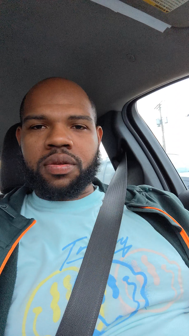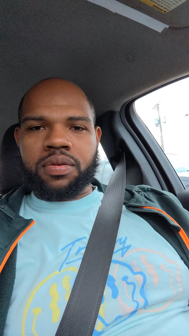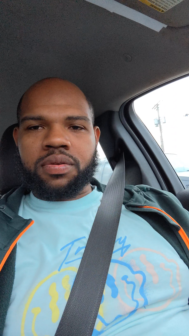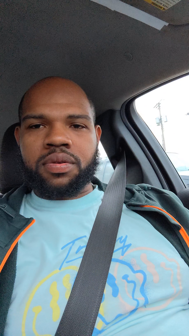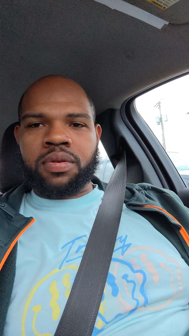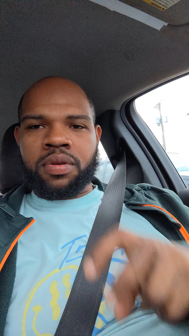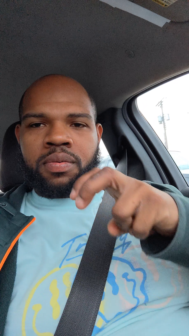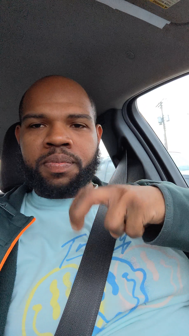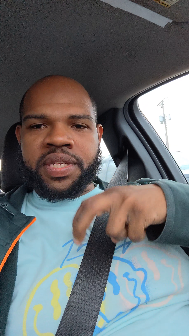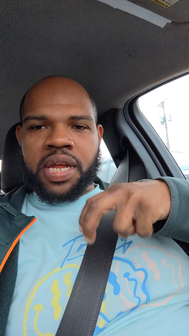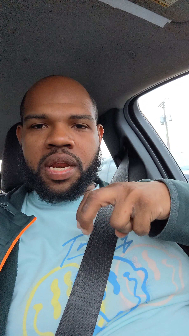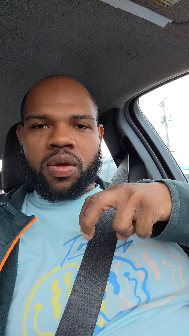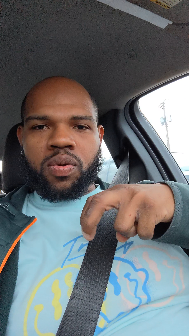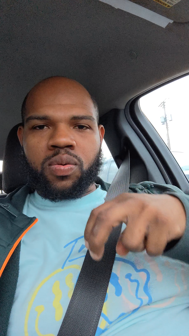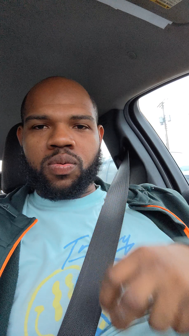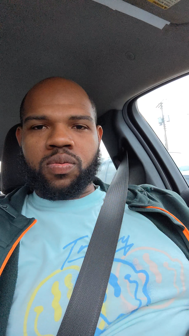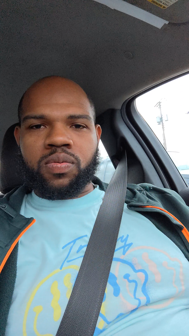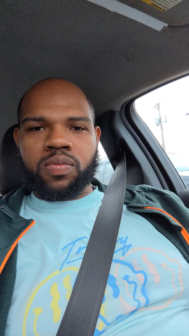potato